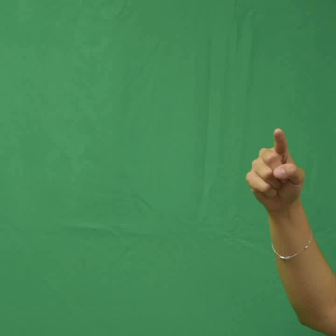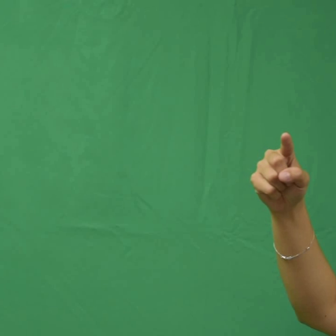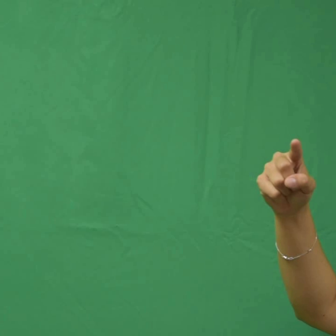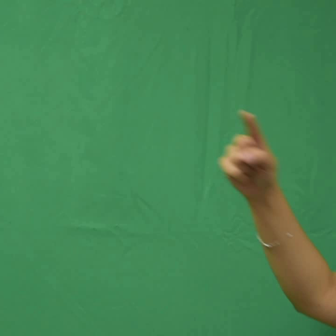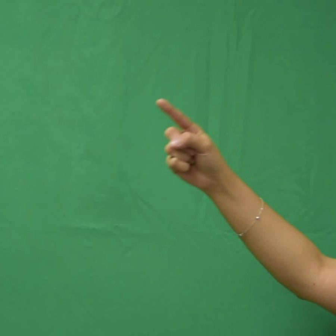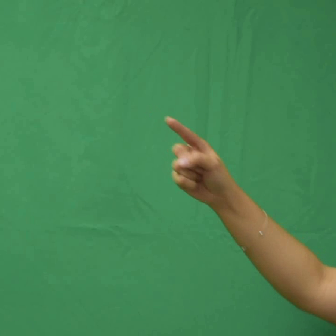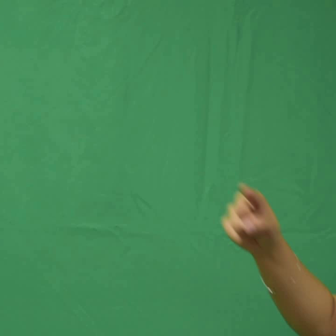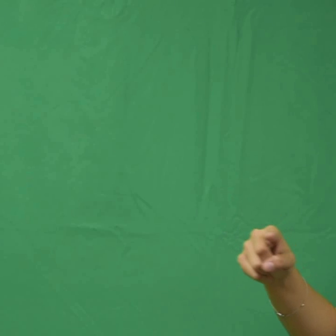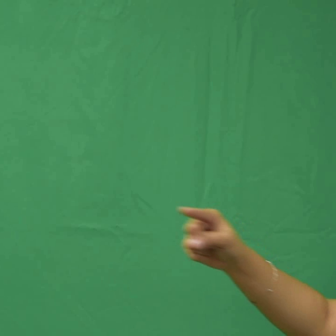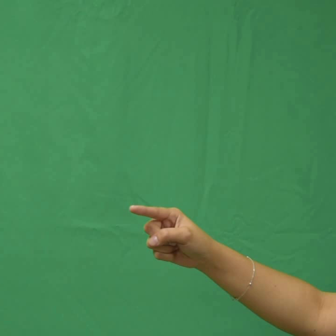Z